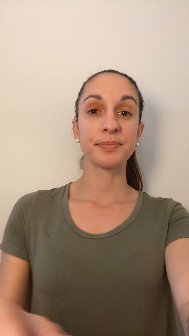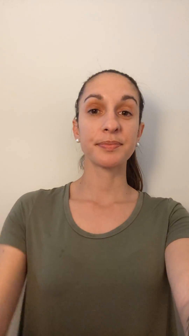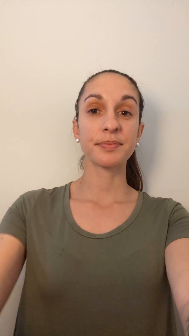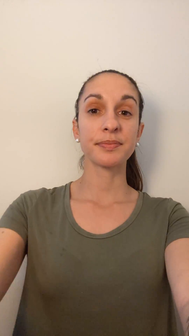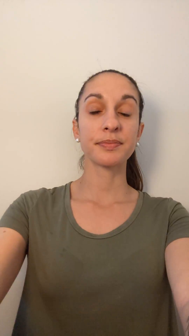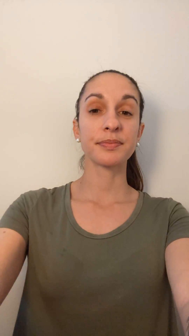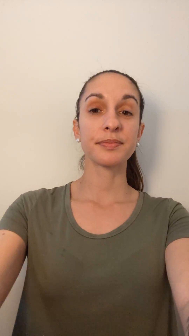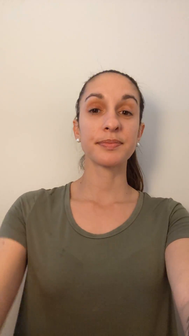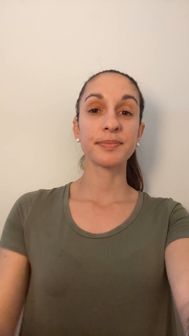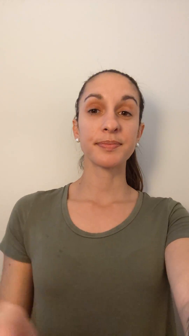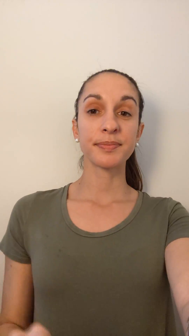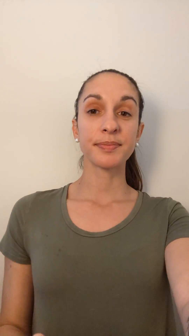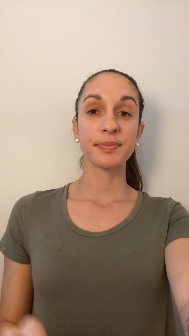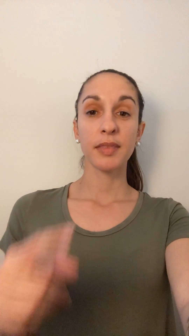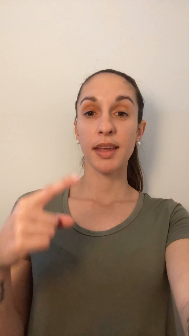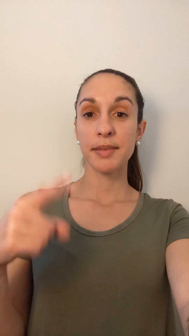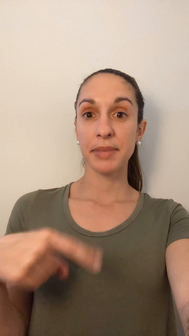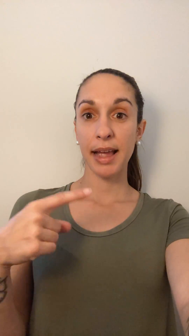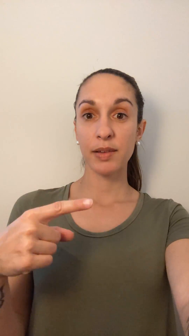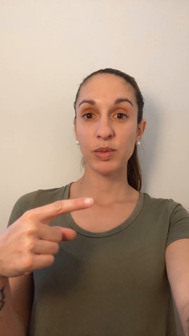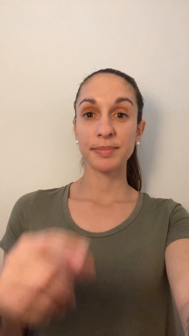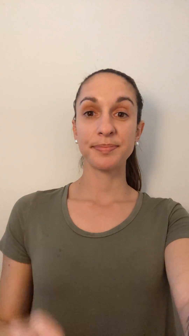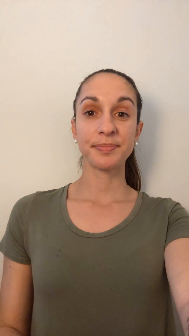about